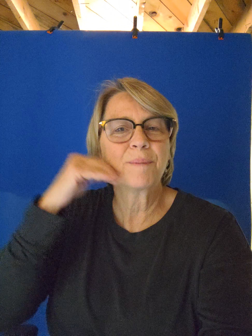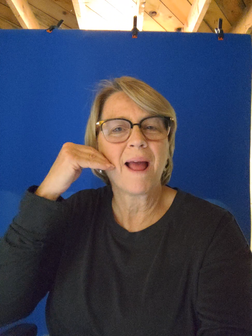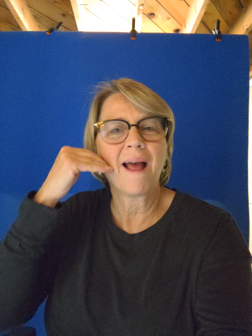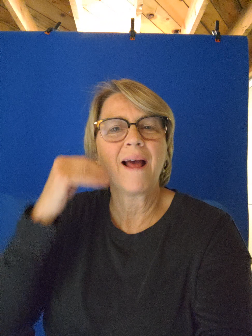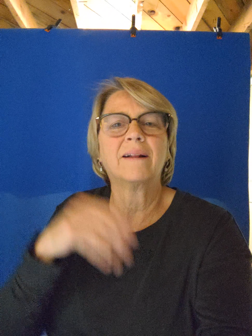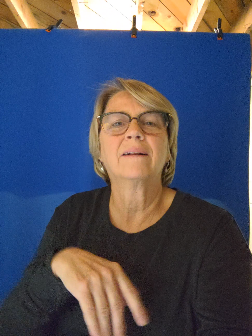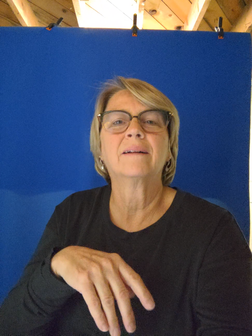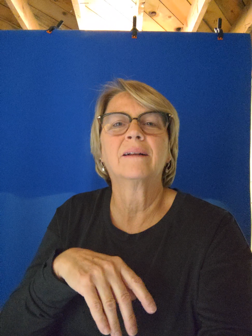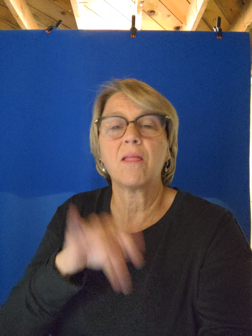smile